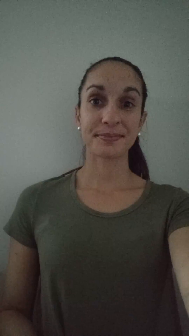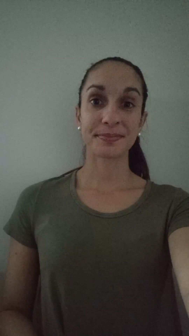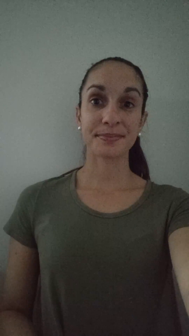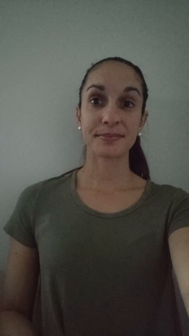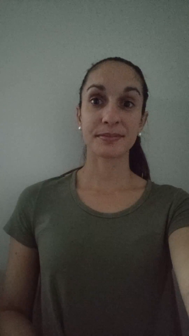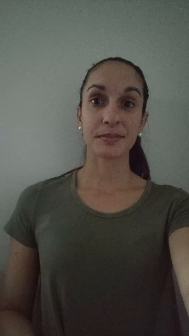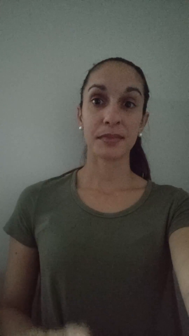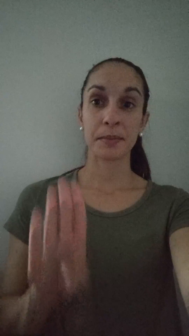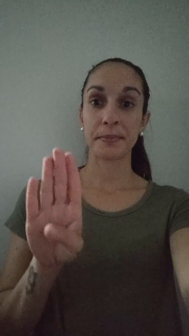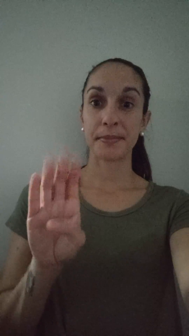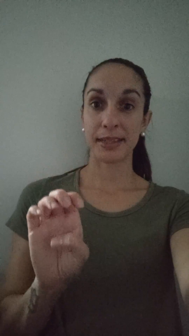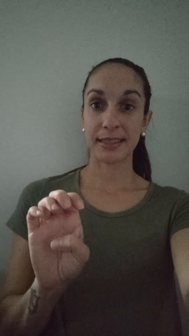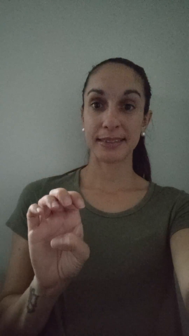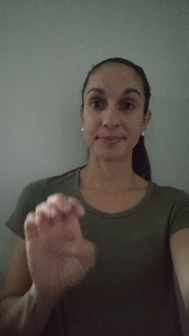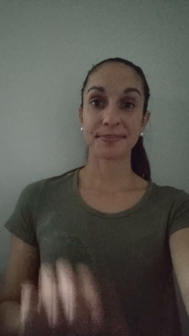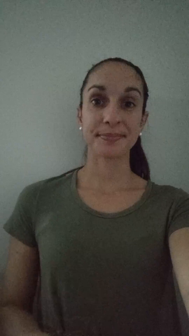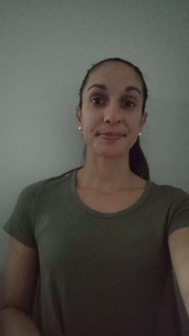be